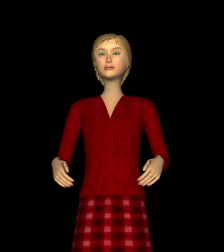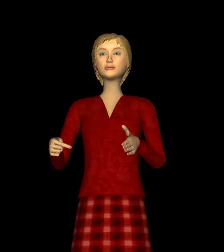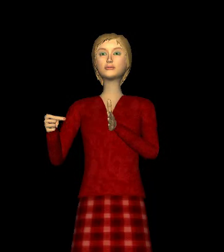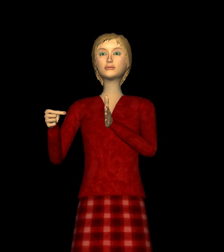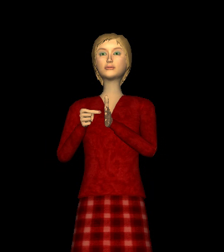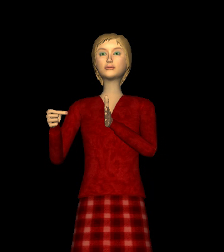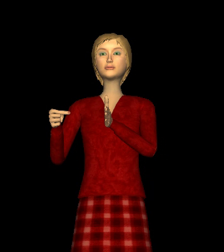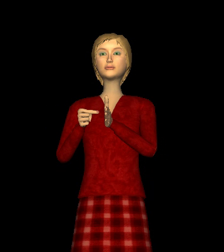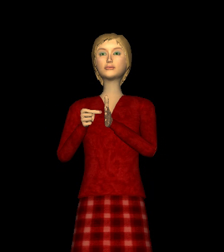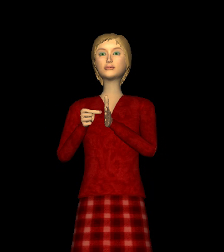متى